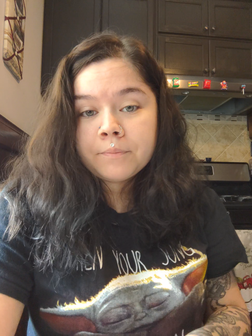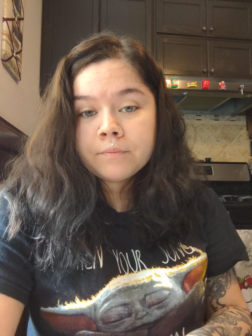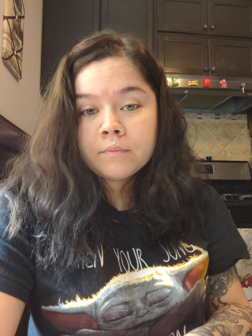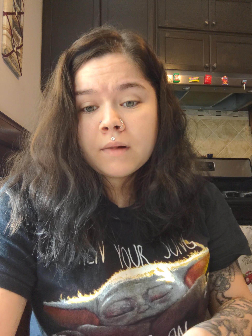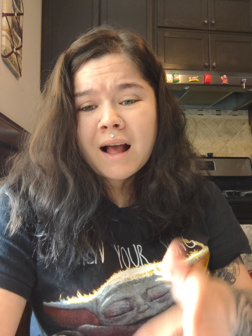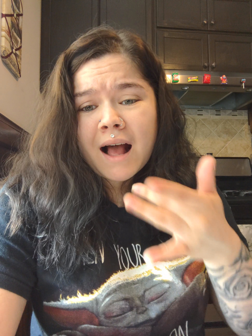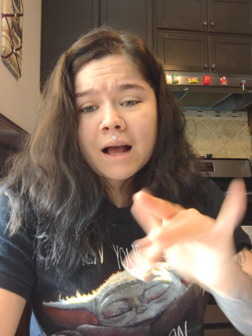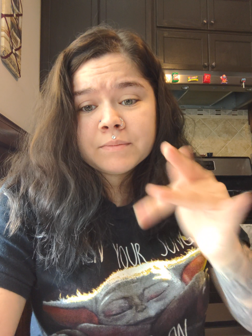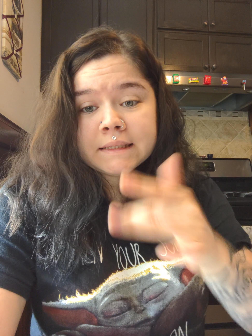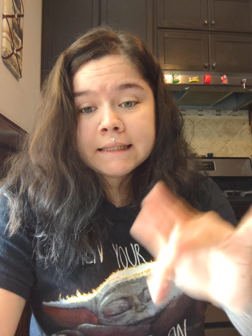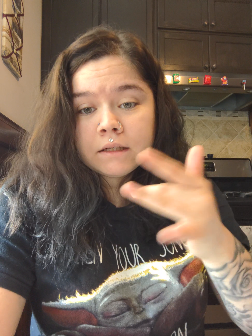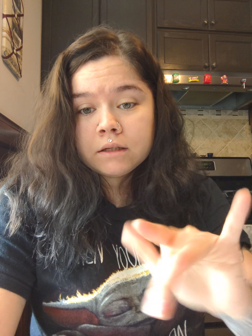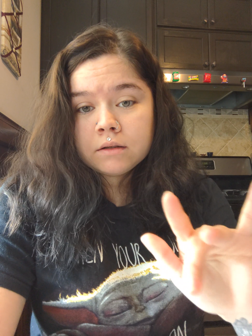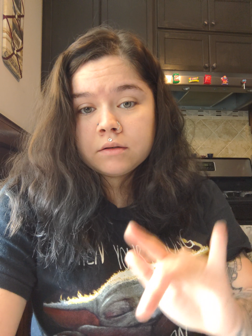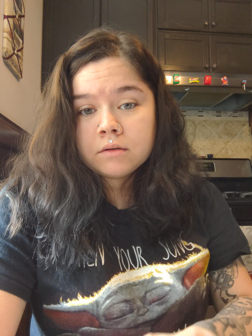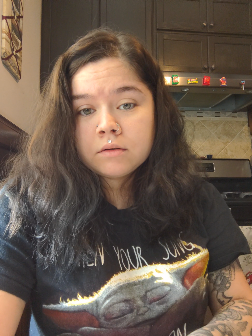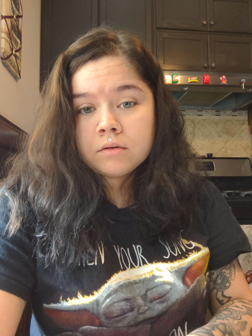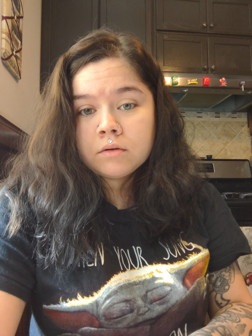empty